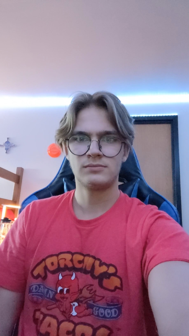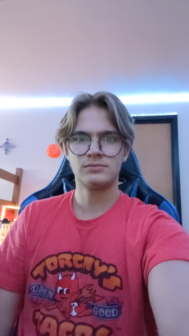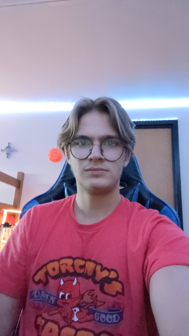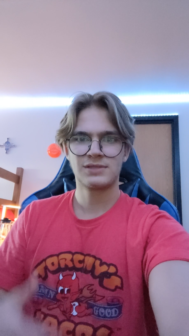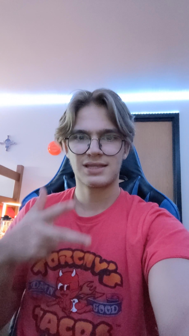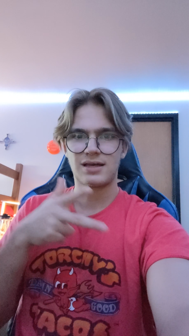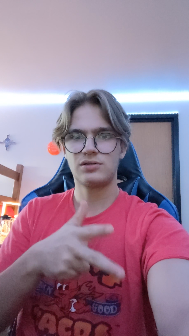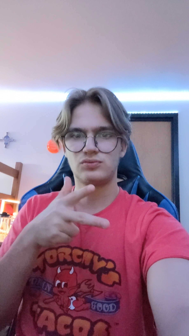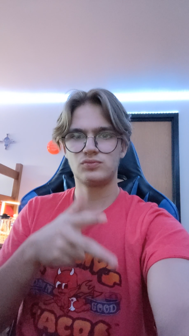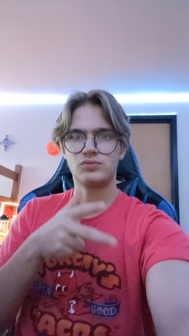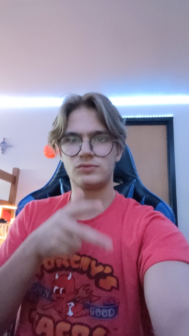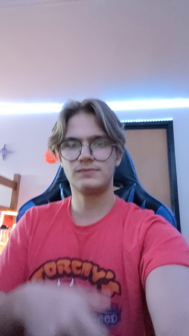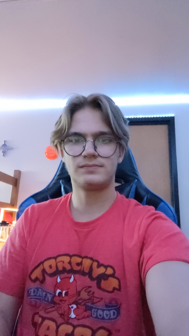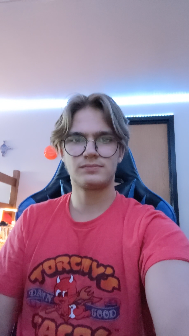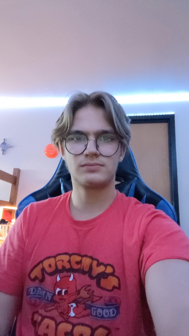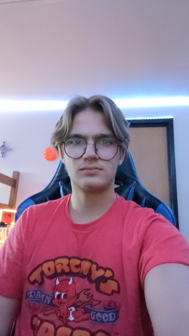garage